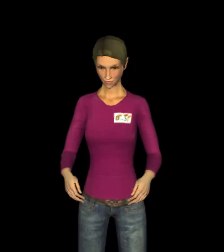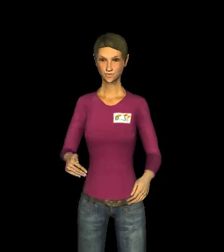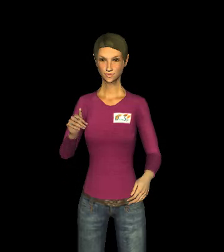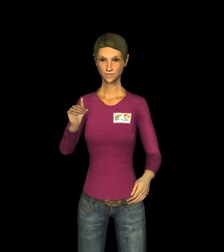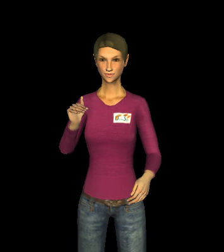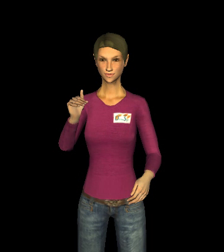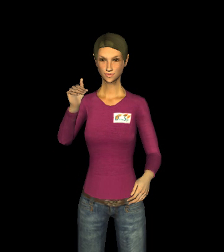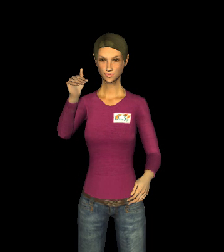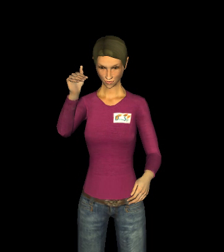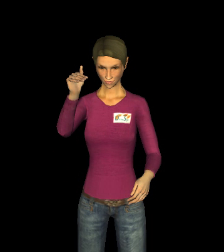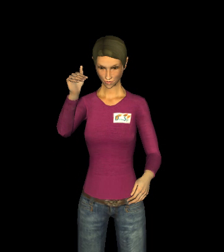يكبر